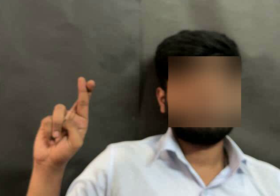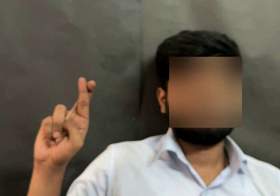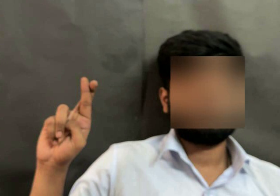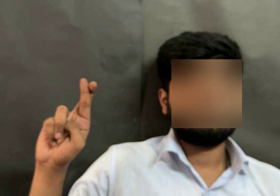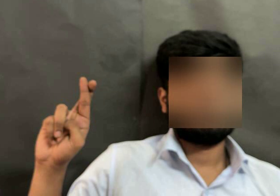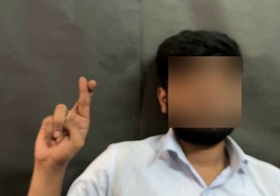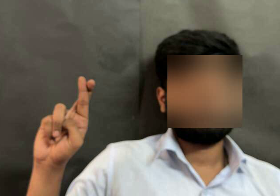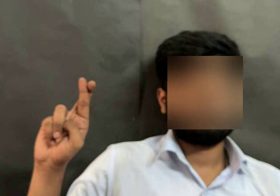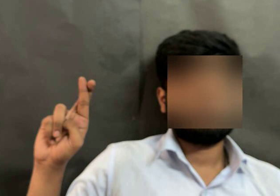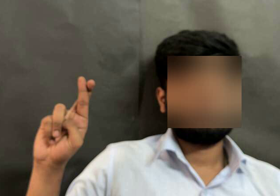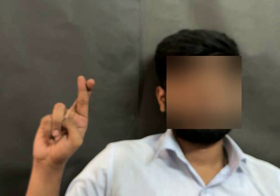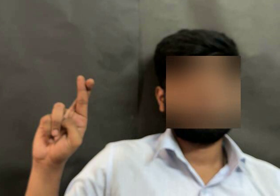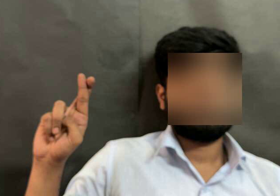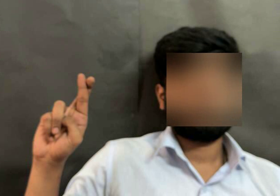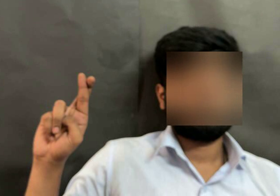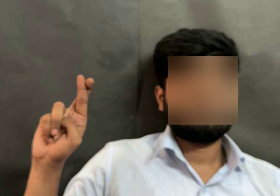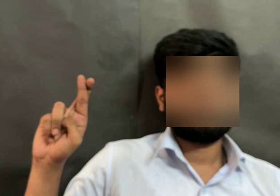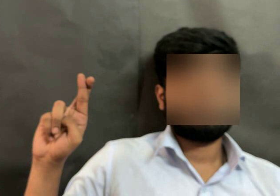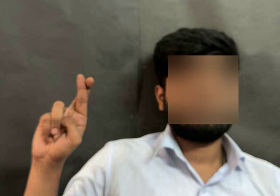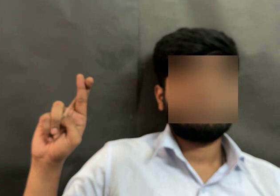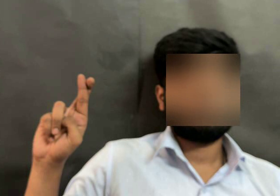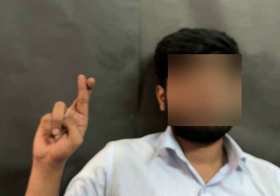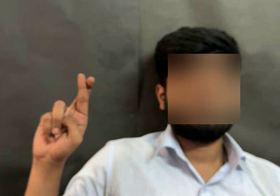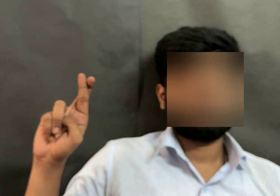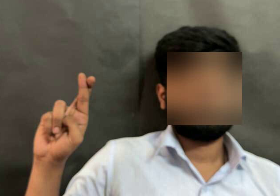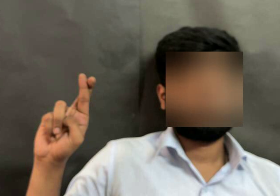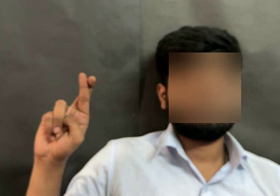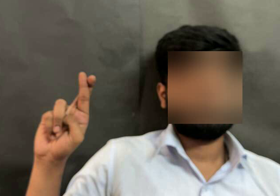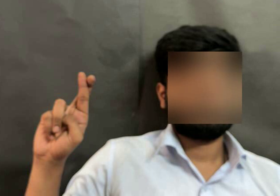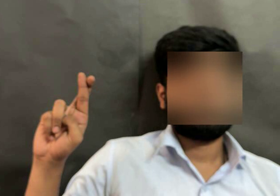R